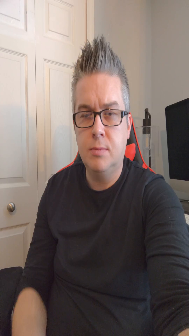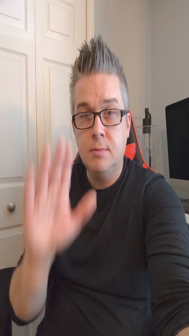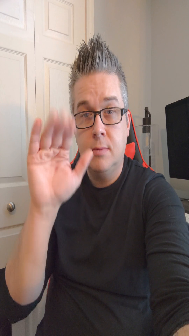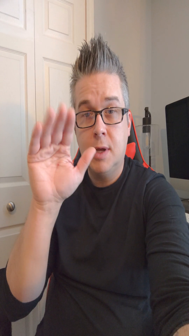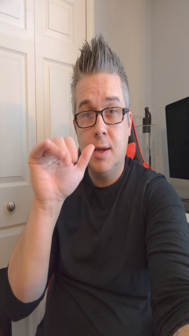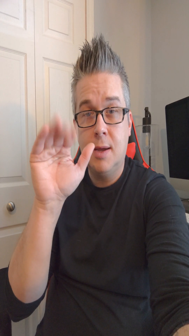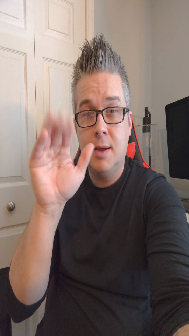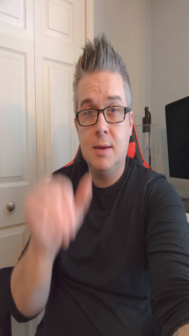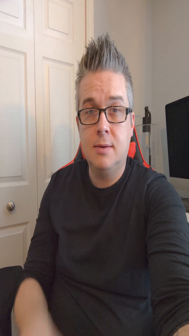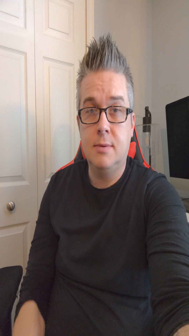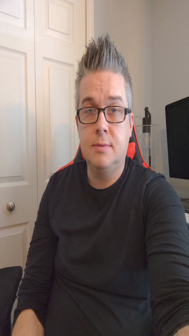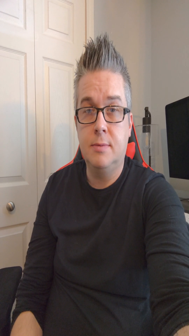bye